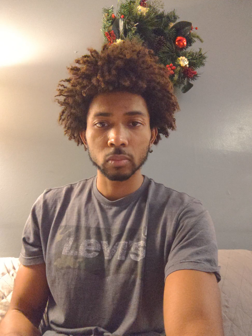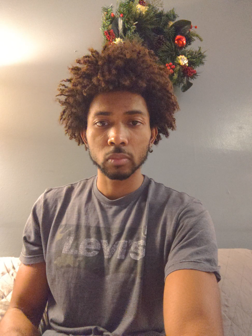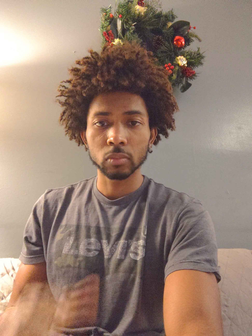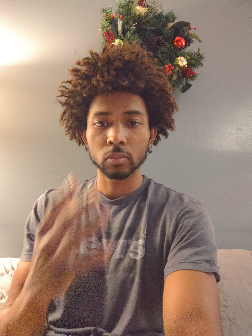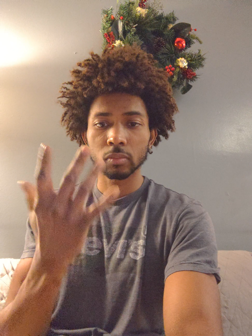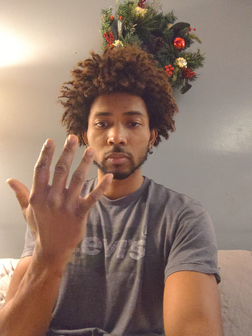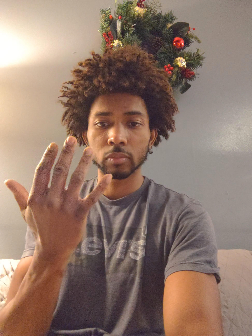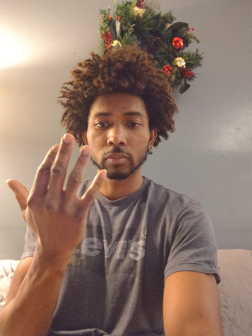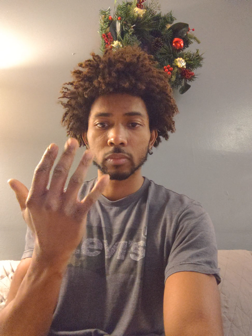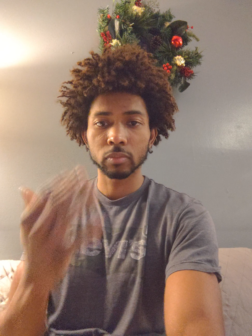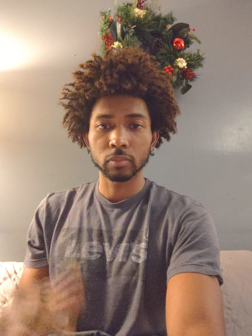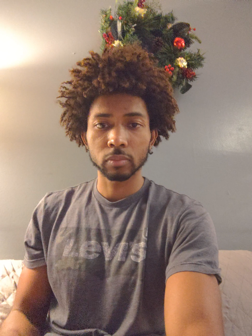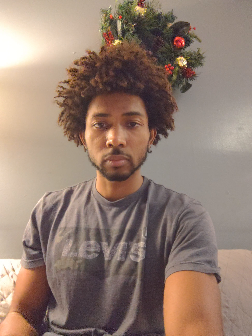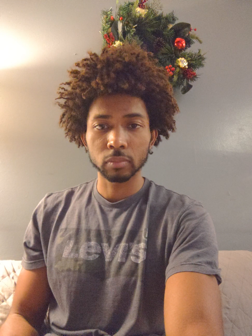finger